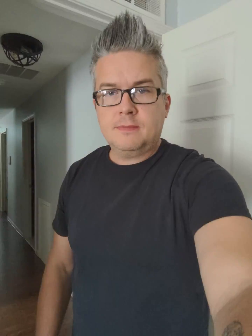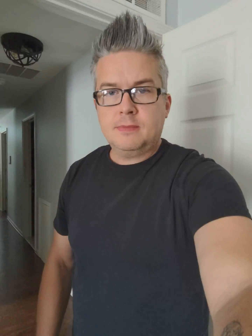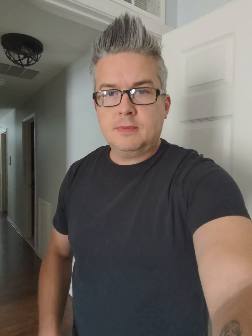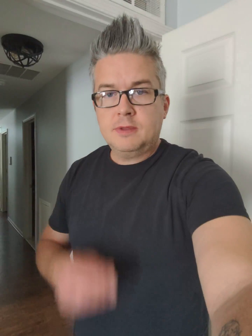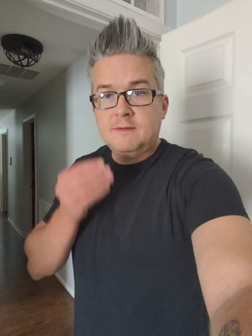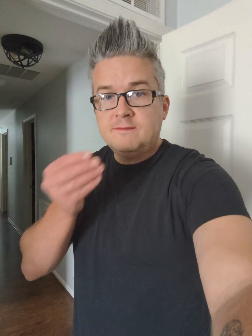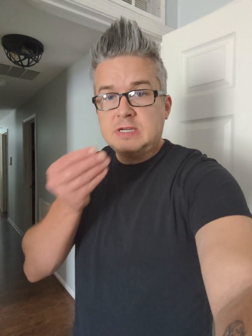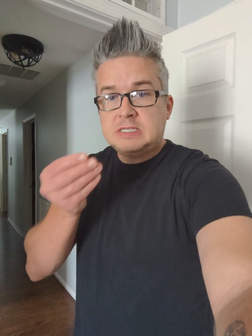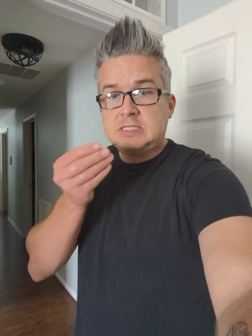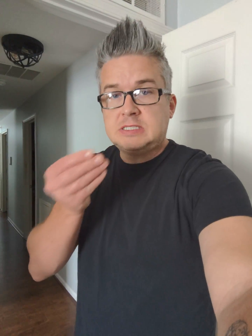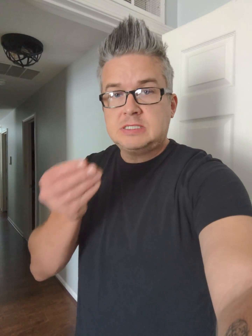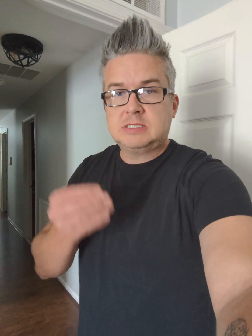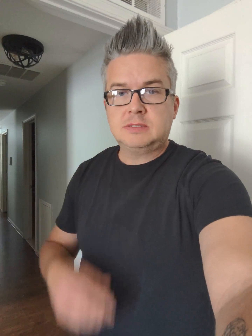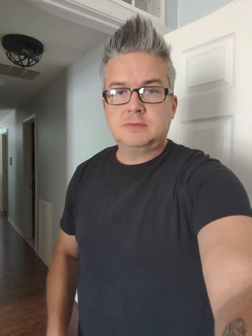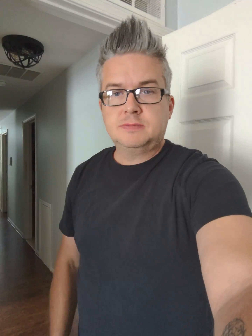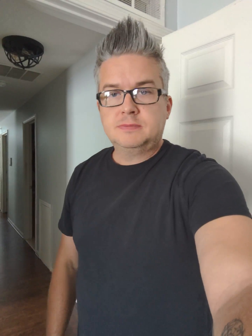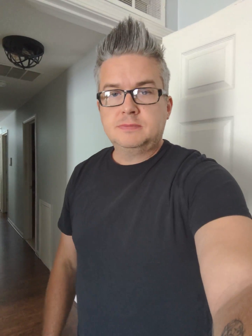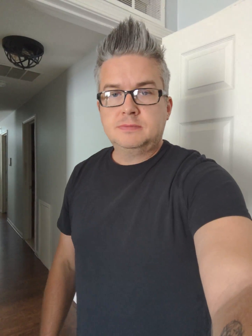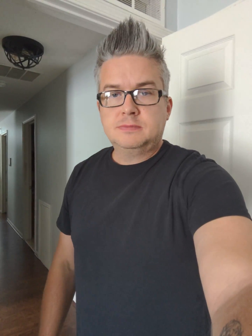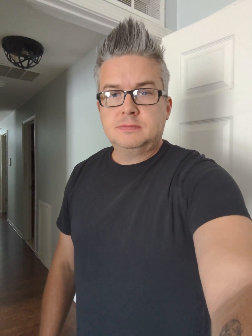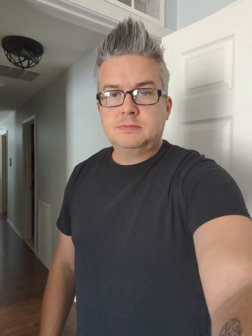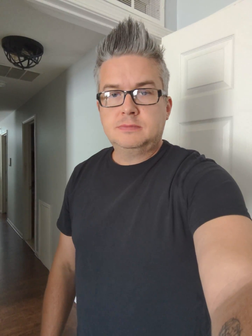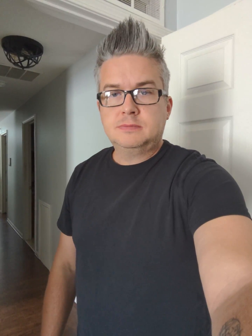feed